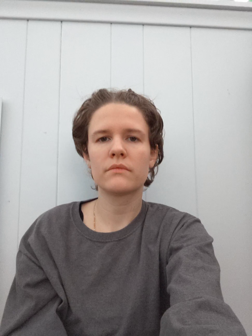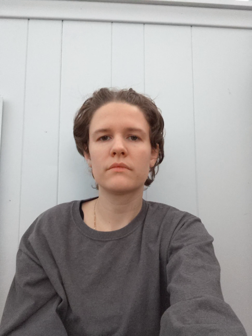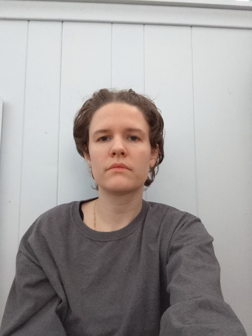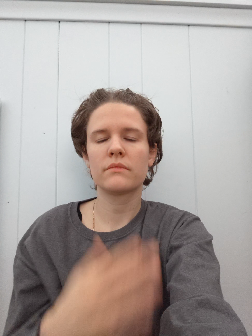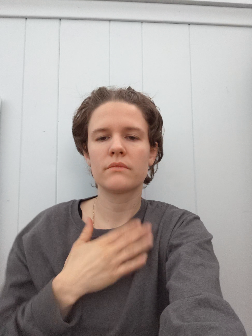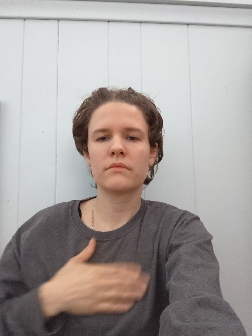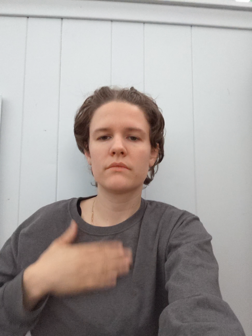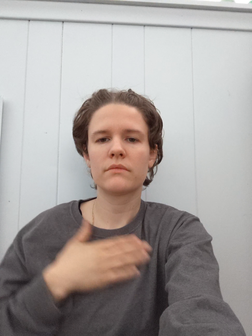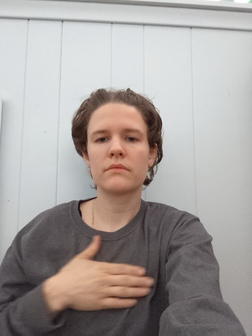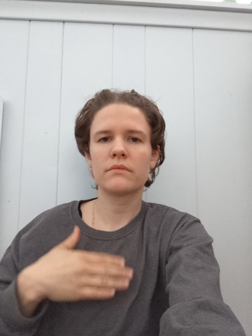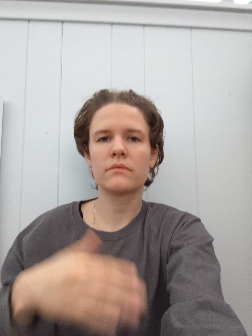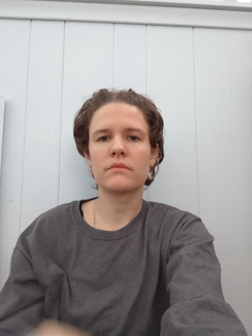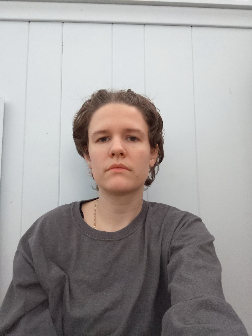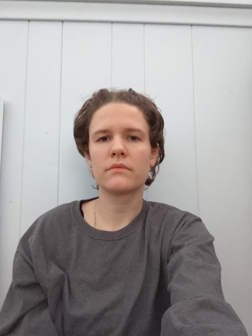please